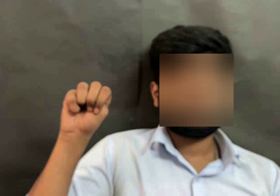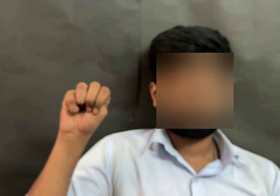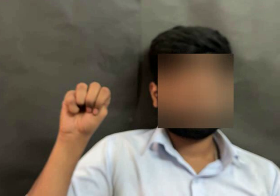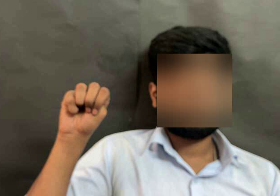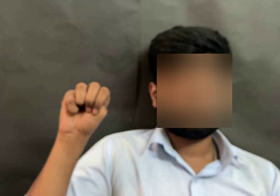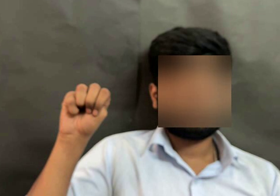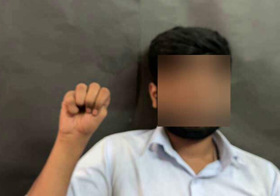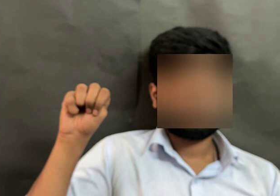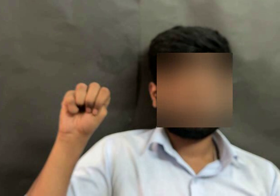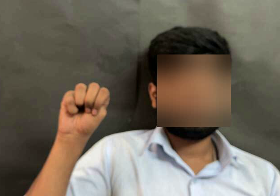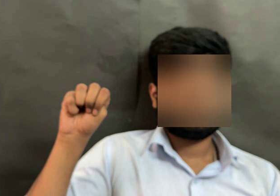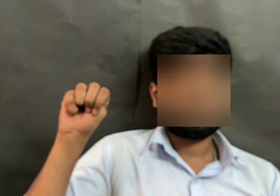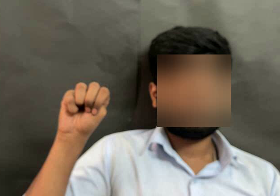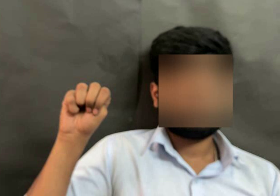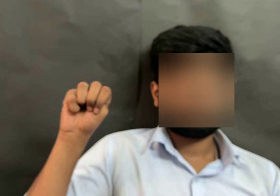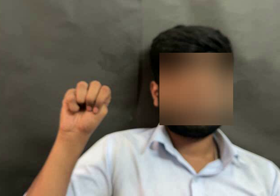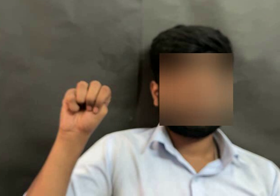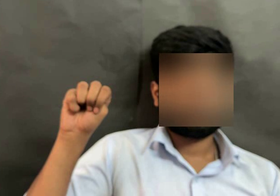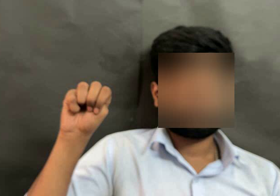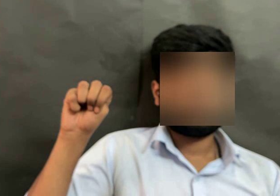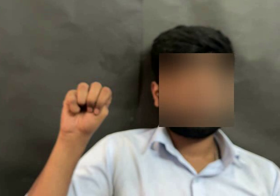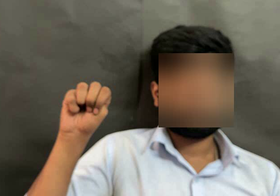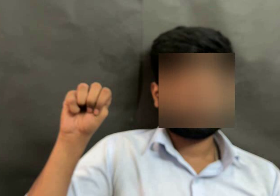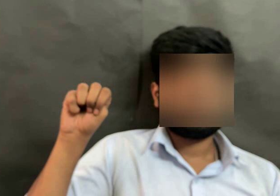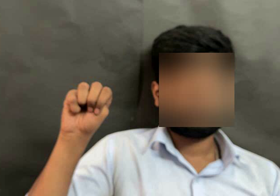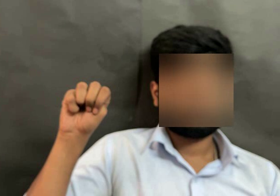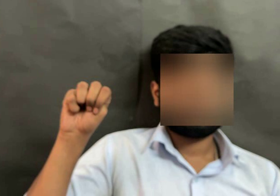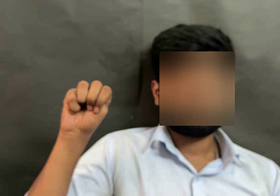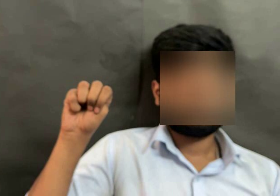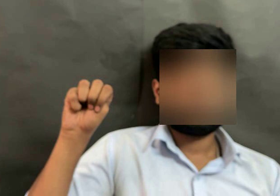M